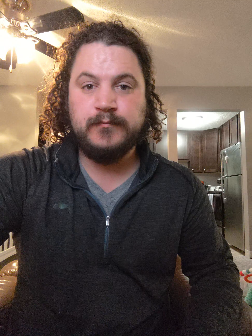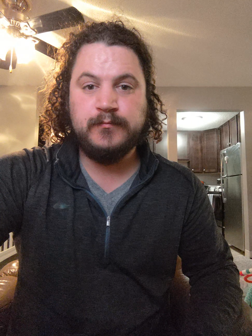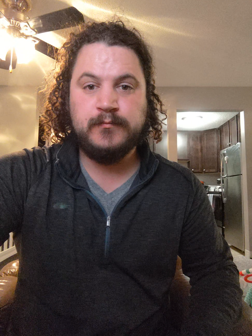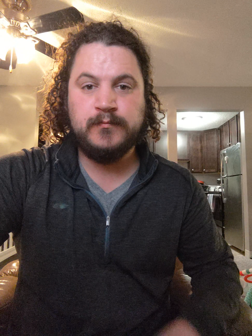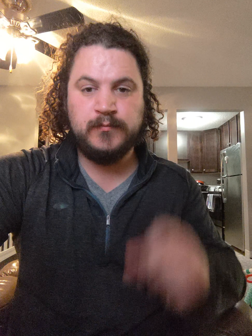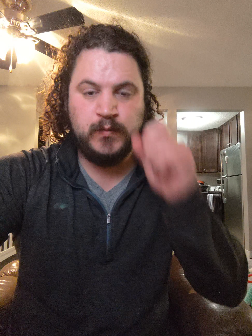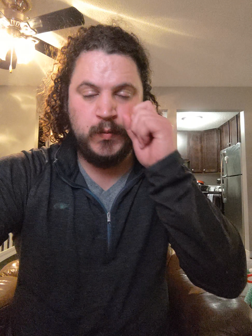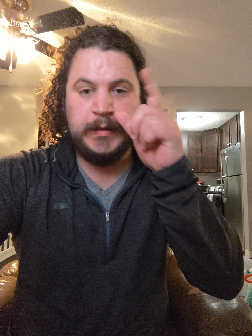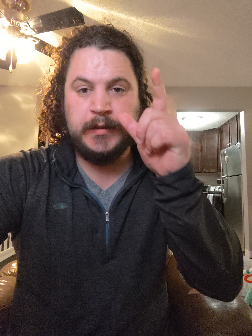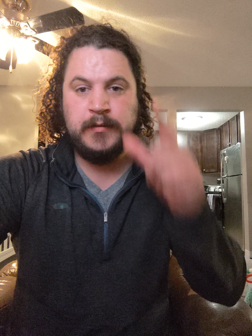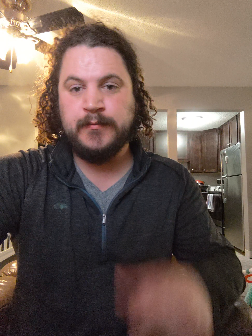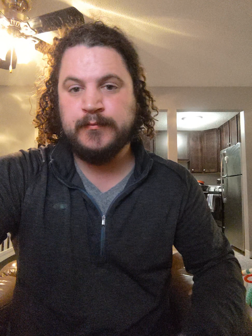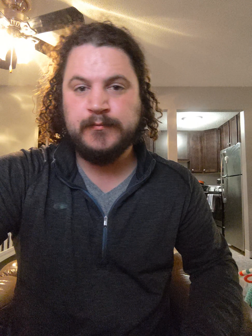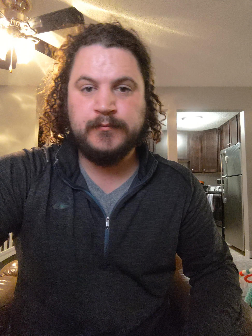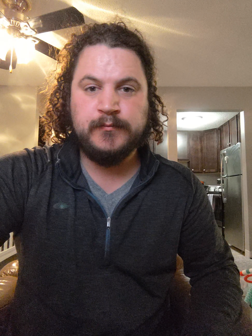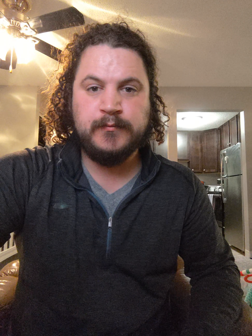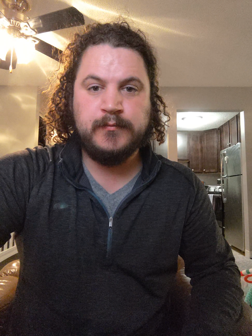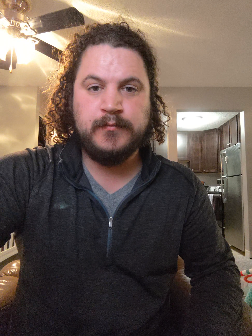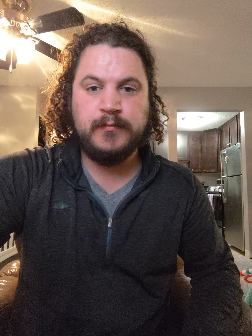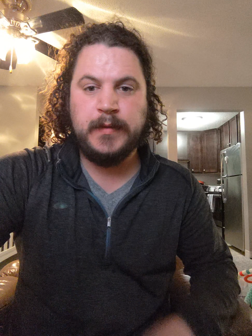wake